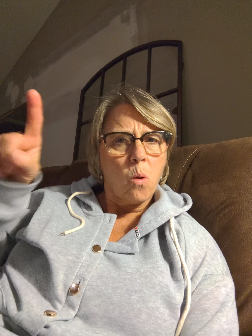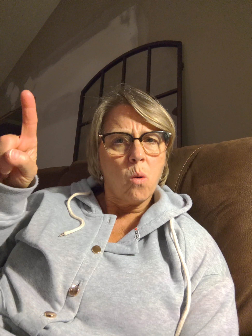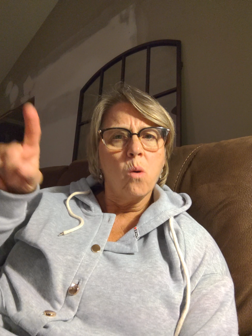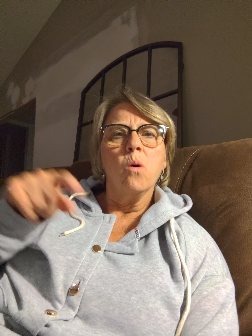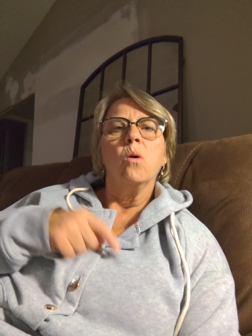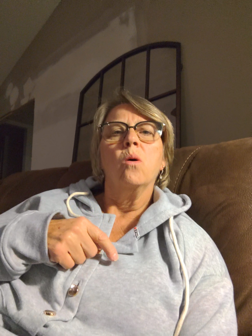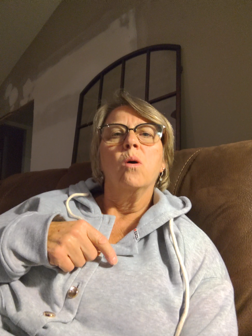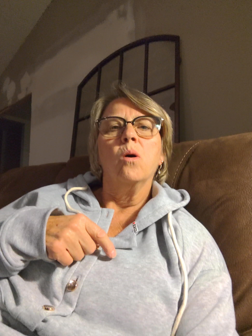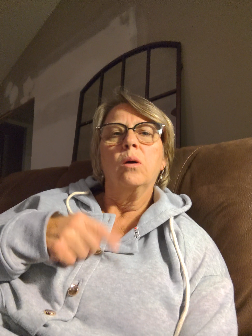for